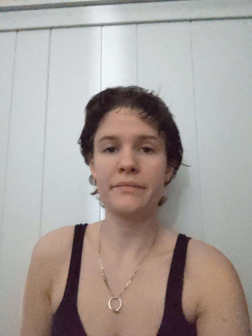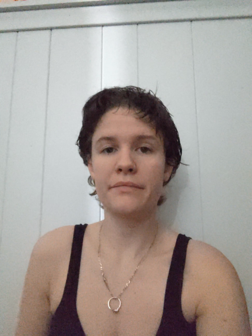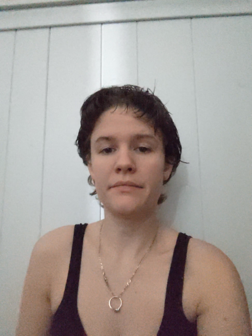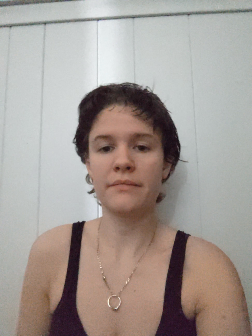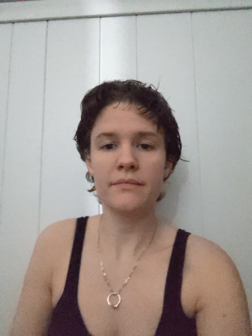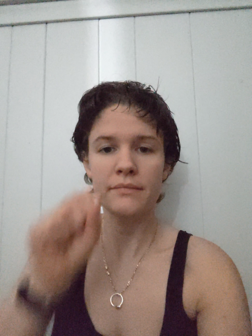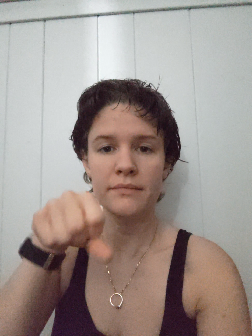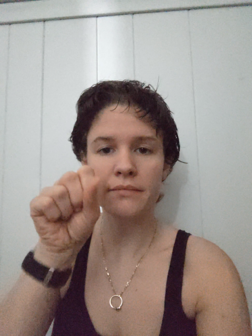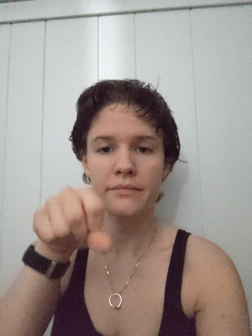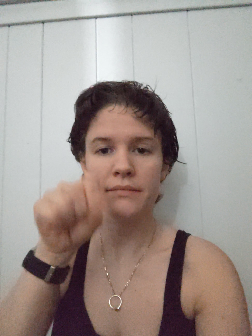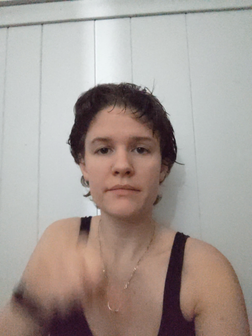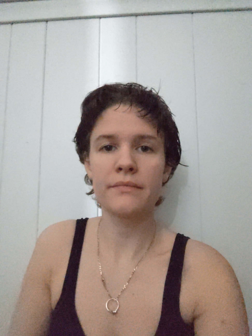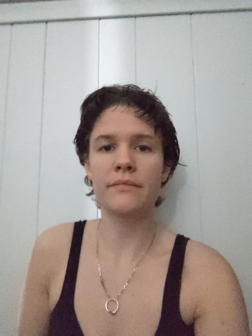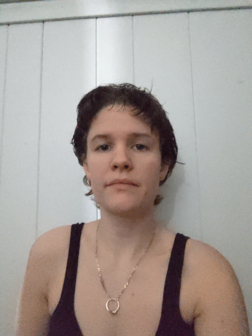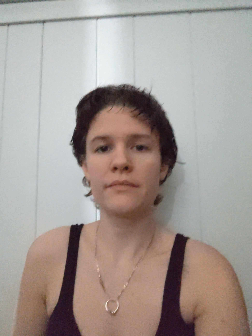carrot